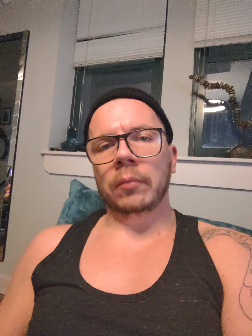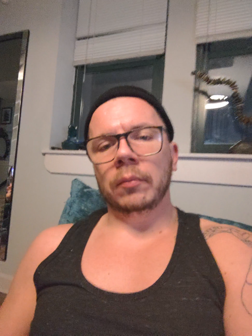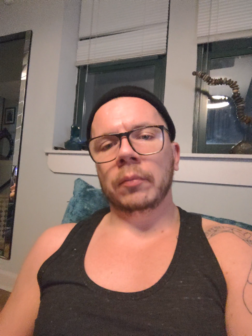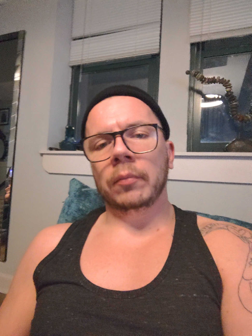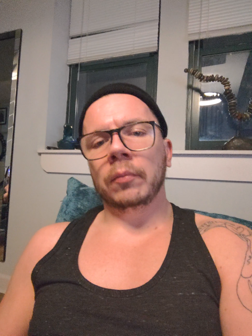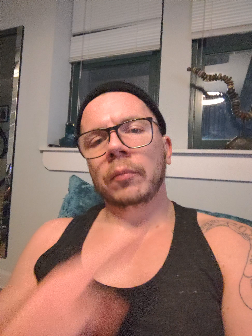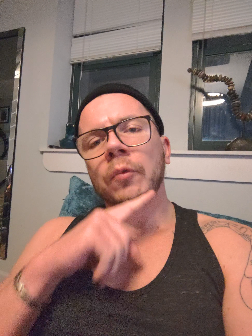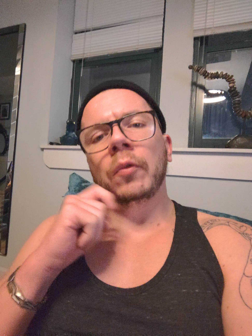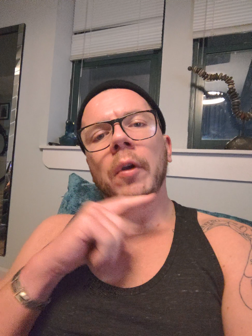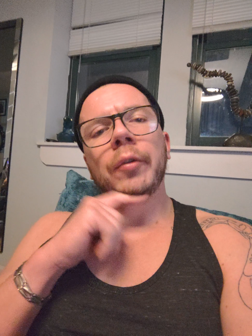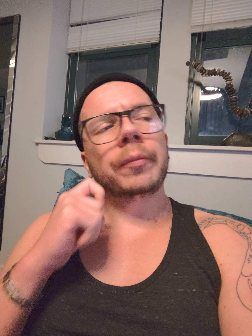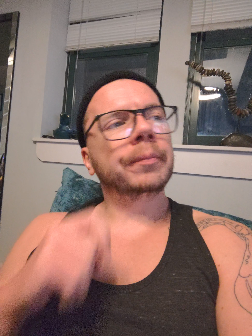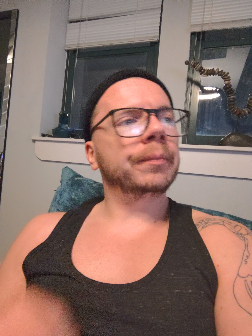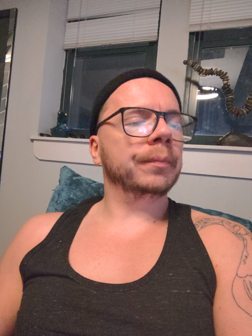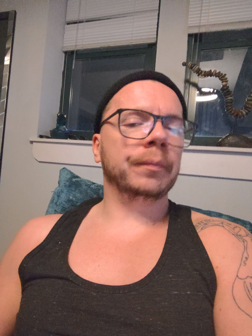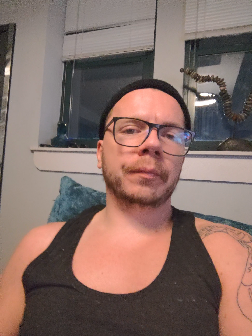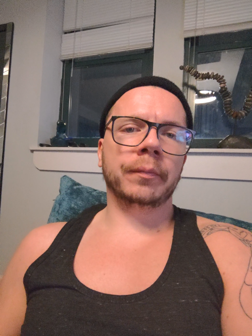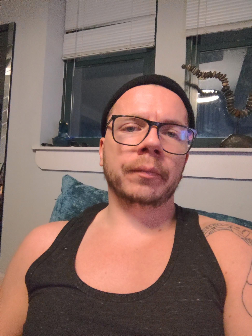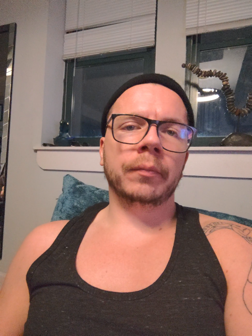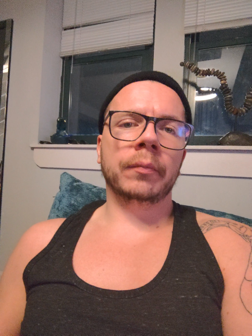dryer